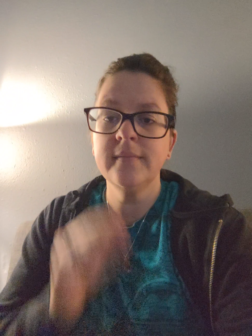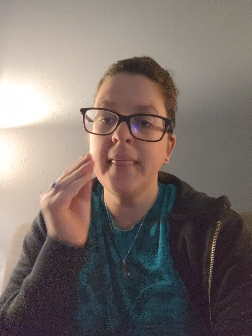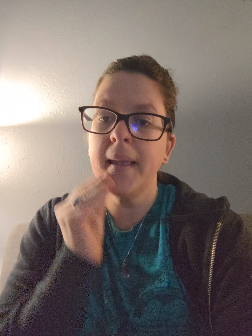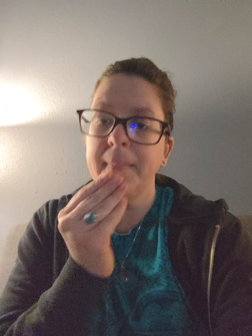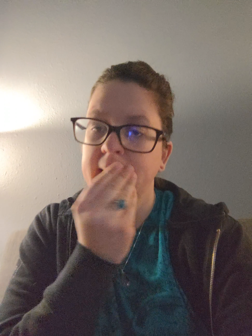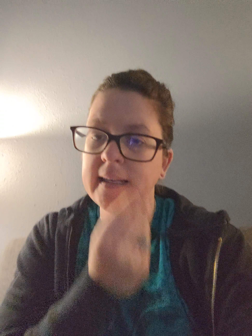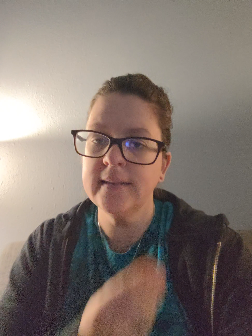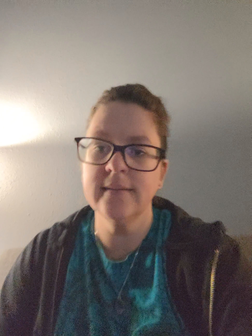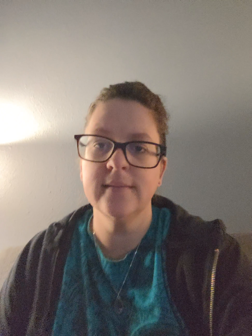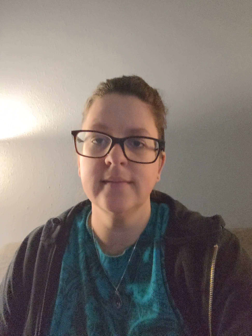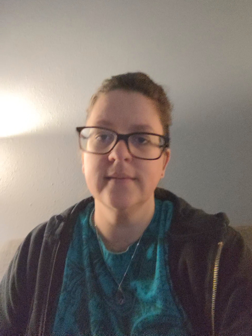napkin